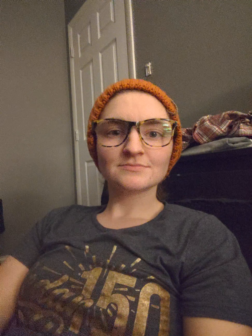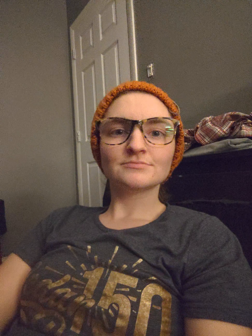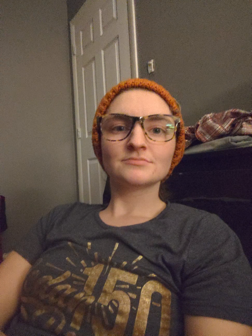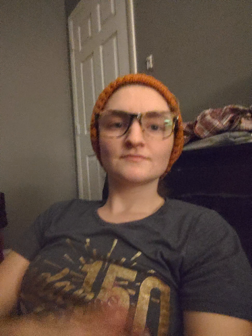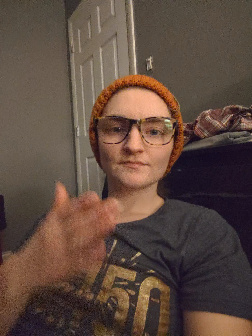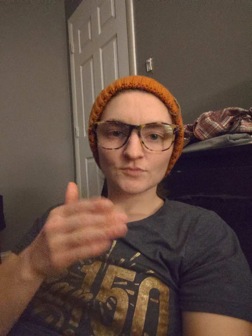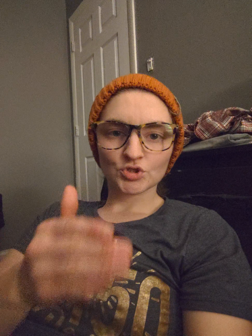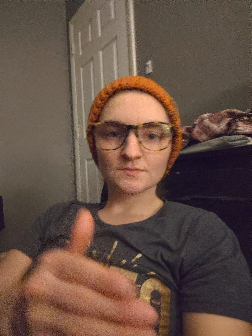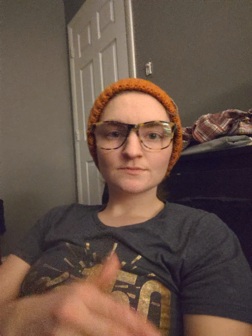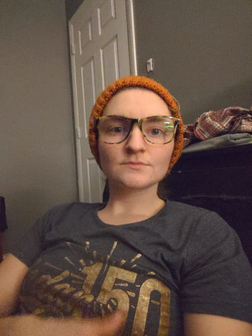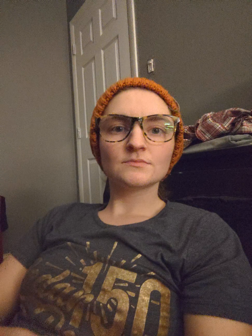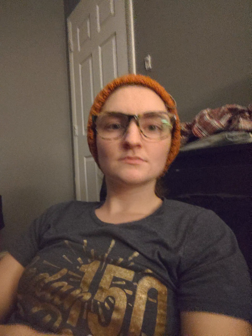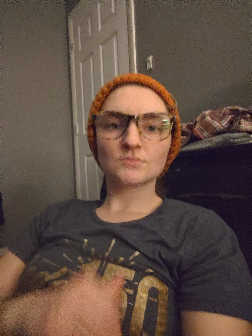fish